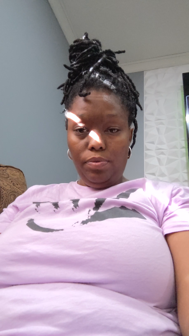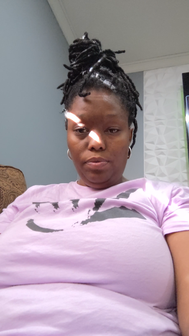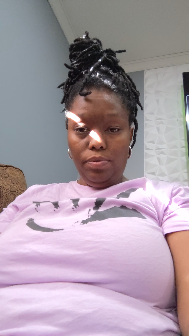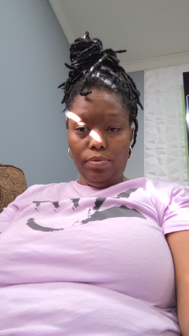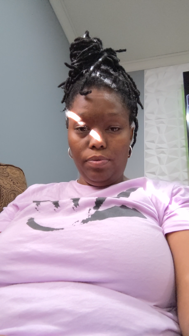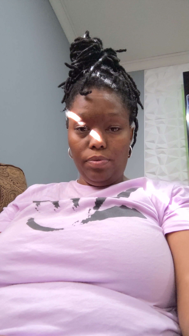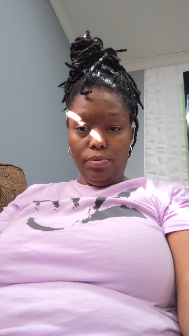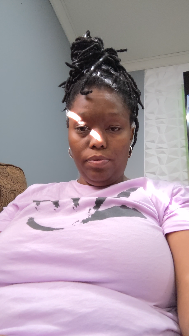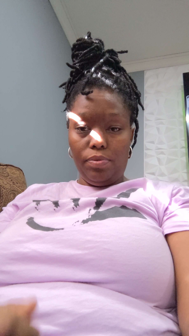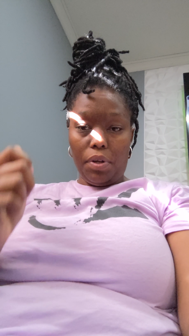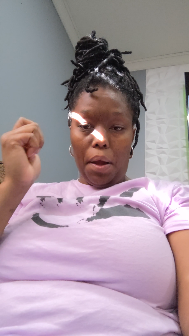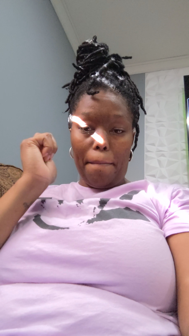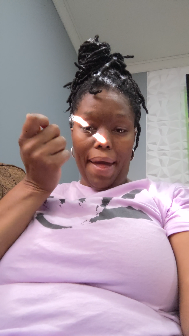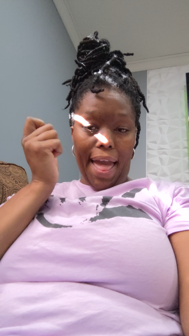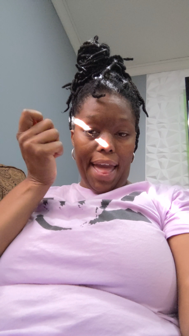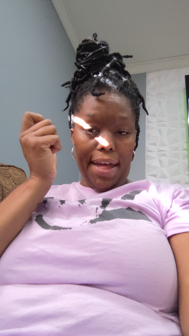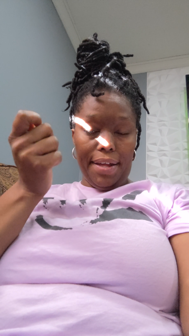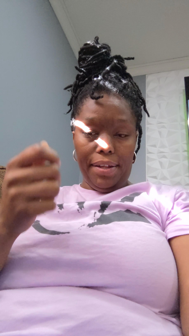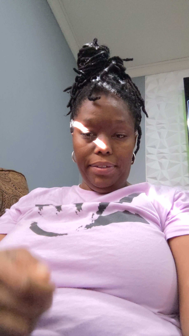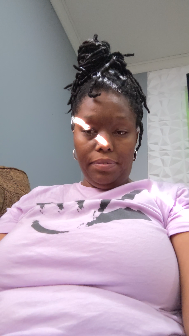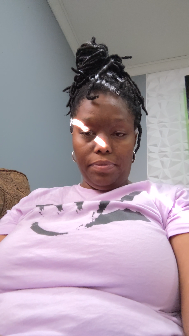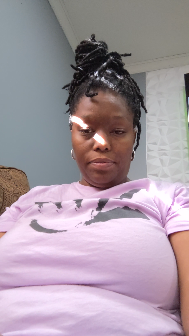bat